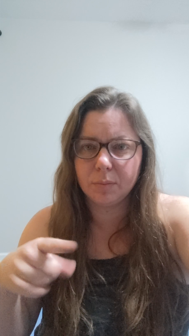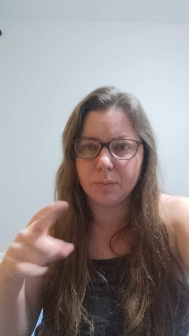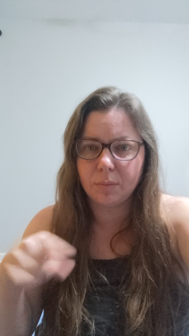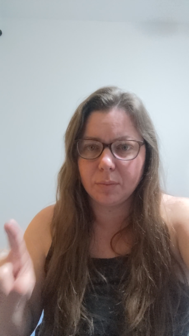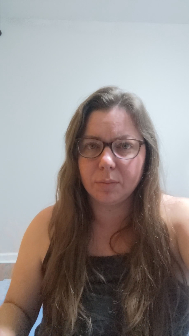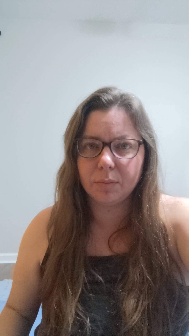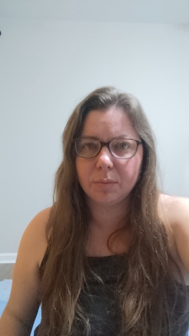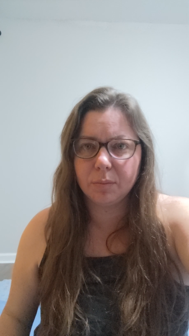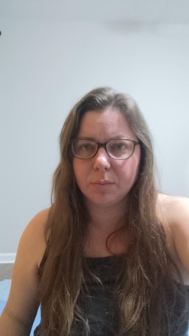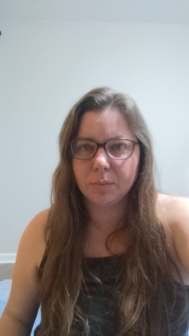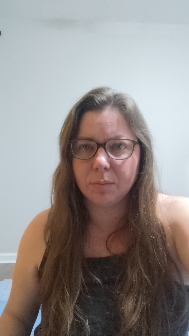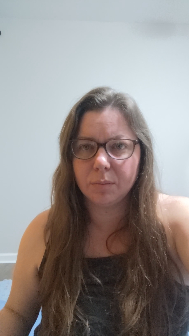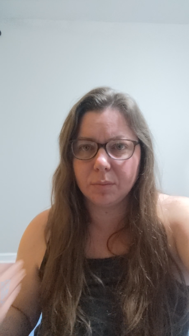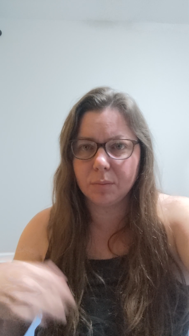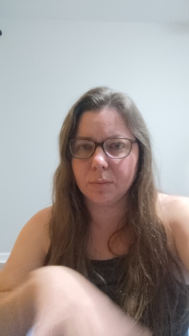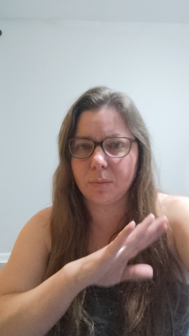scarf